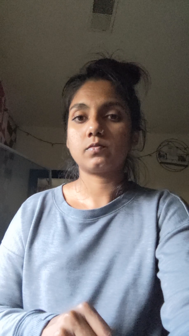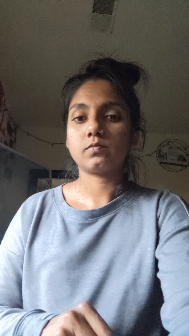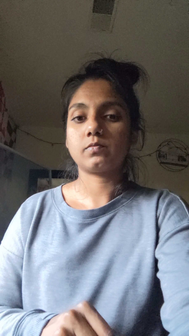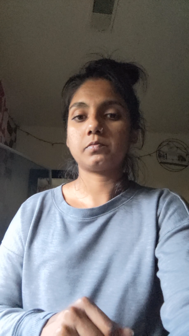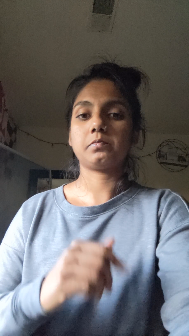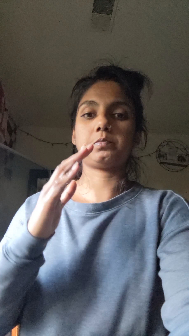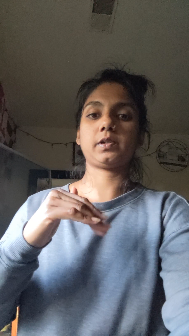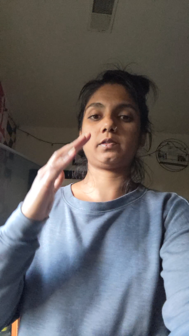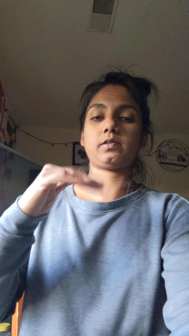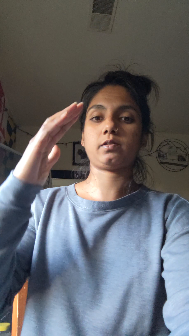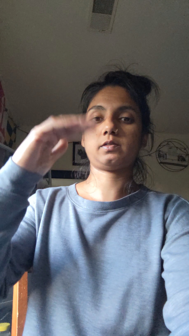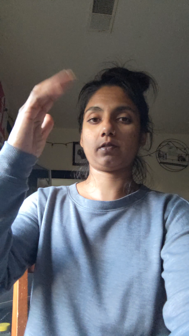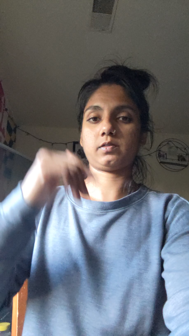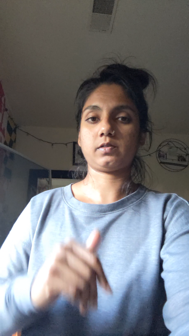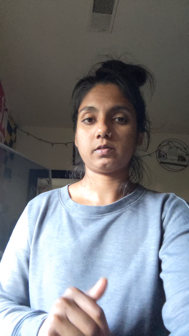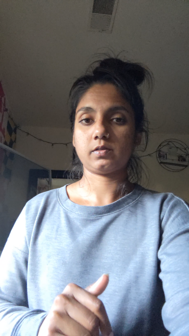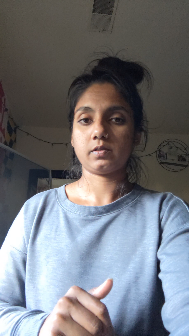build